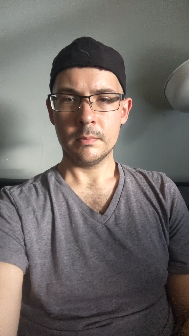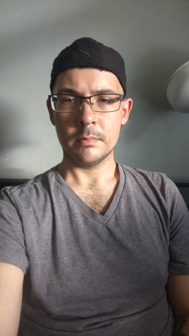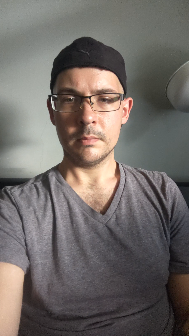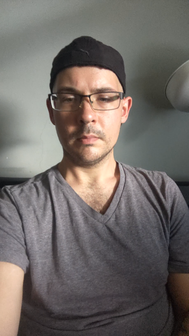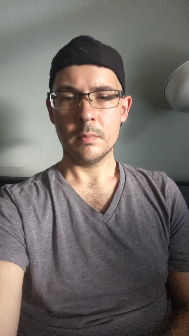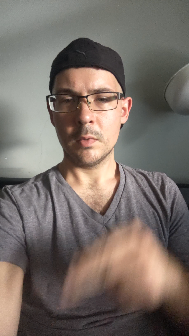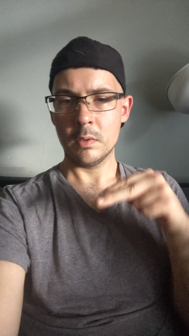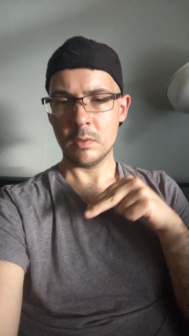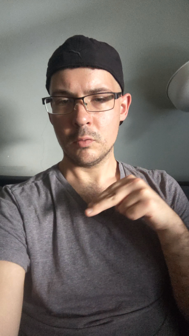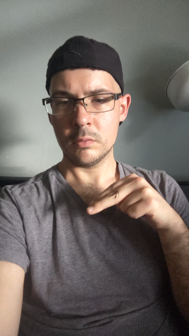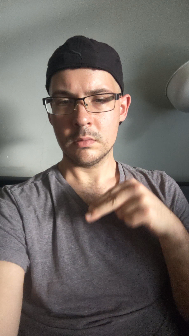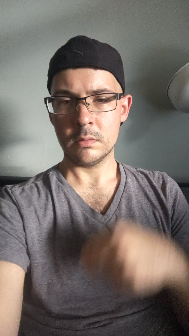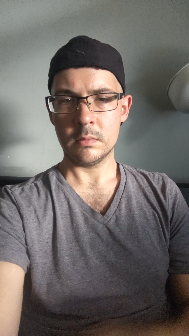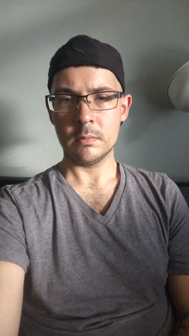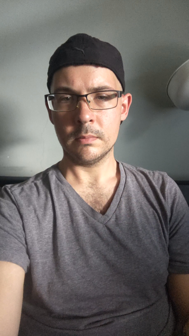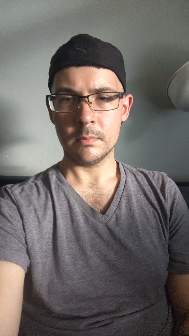nurse